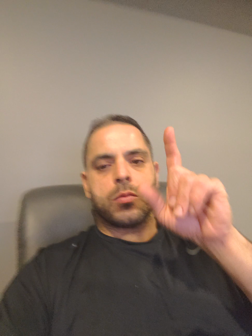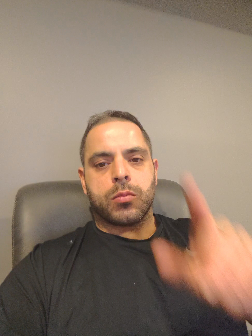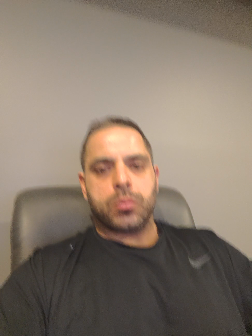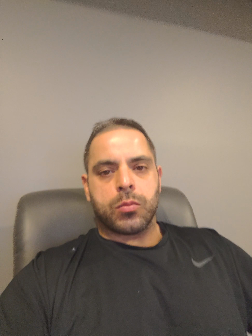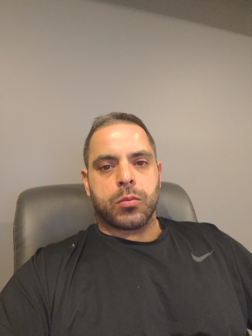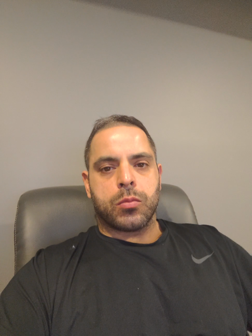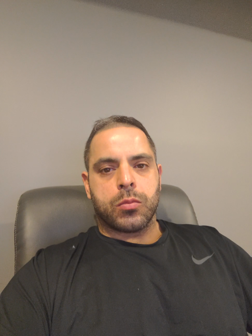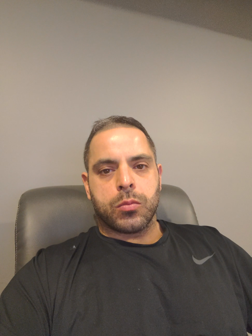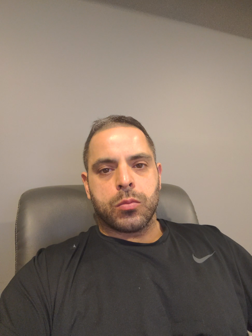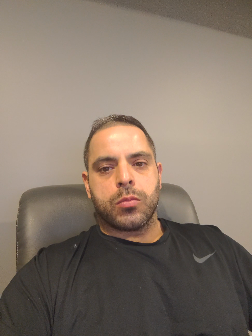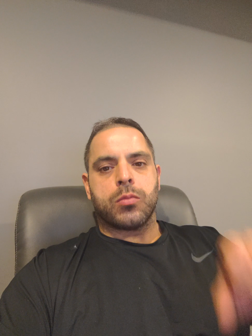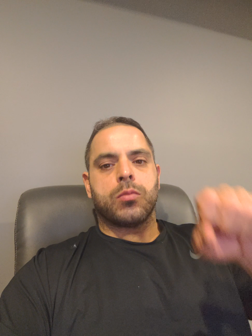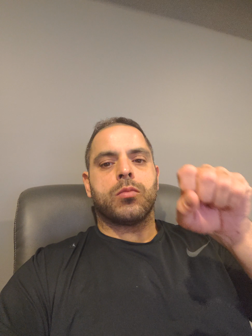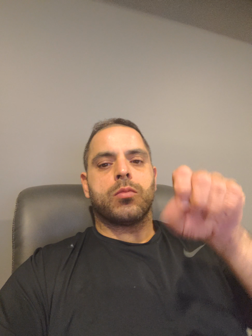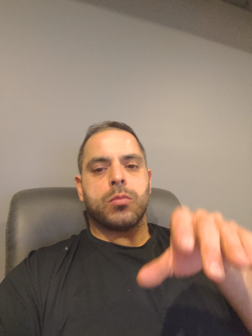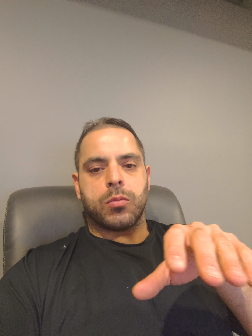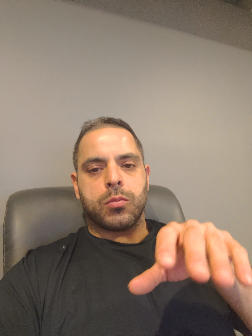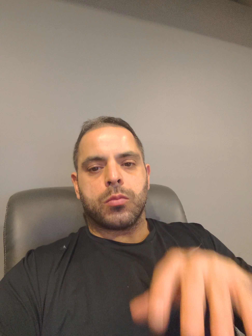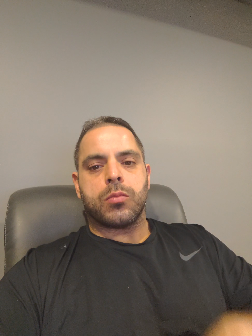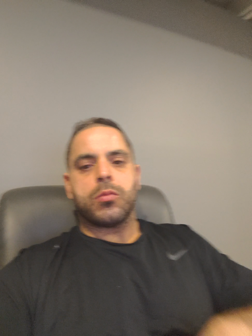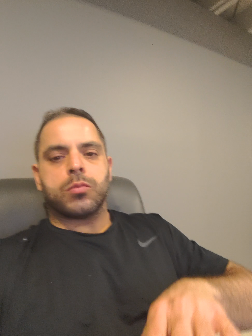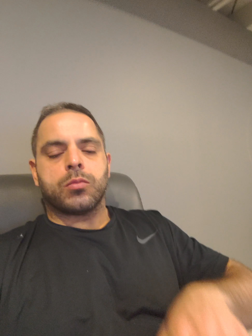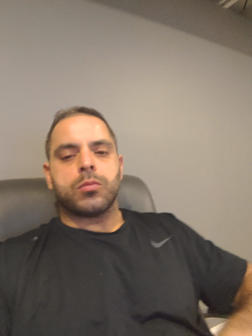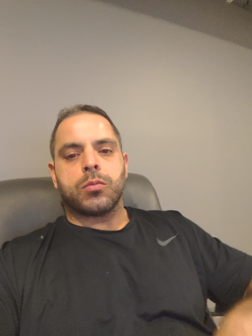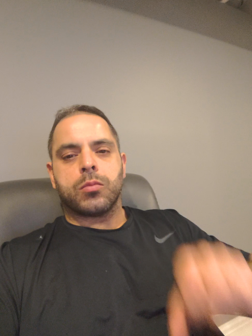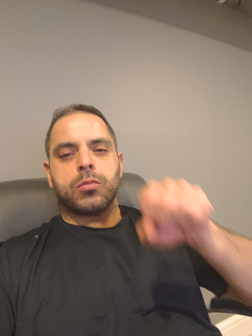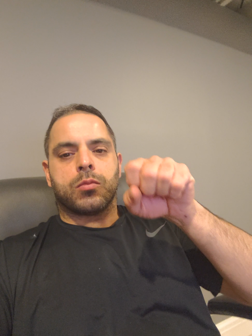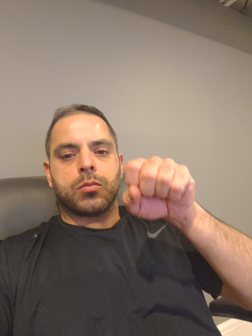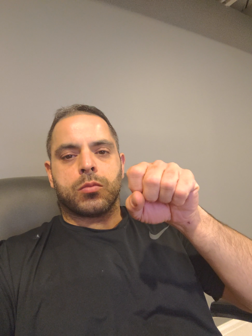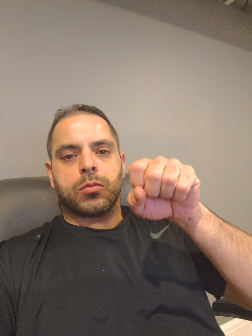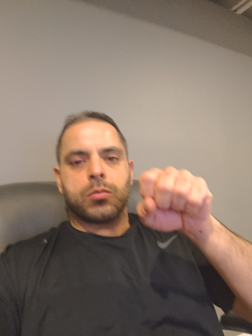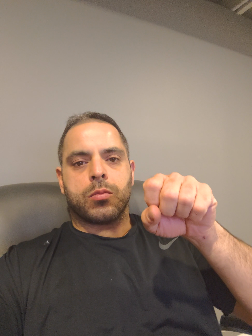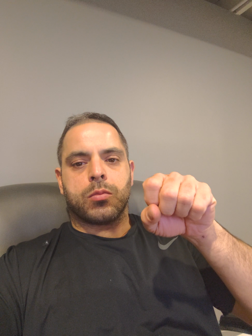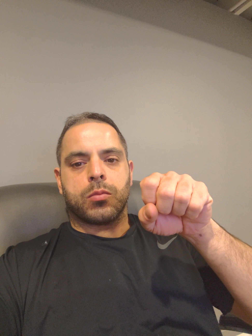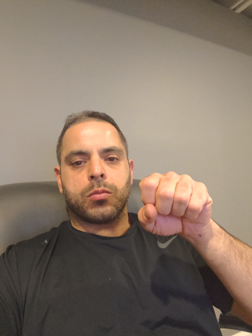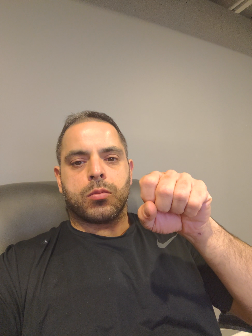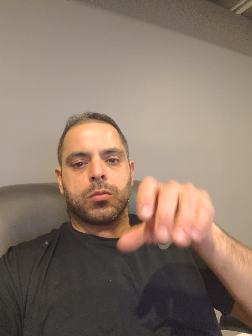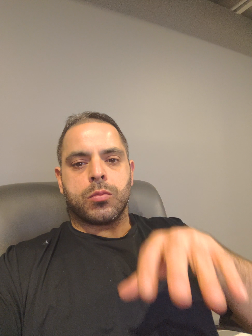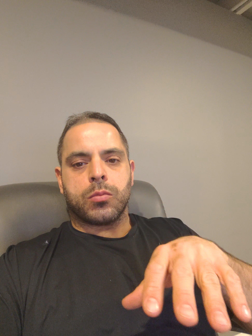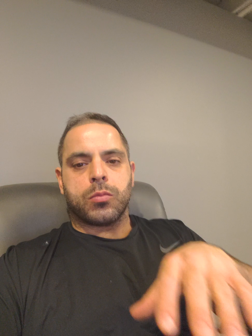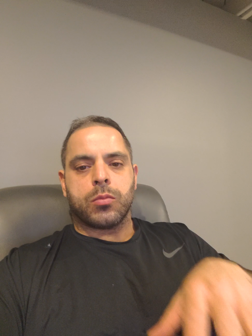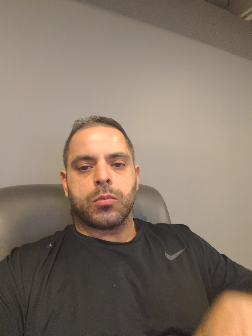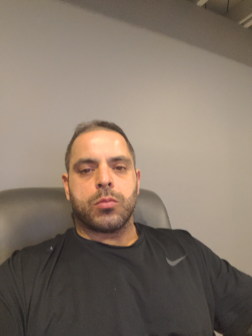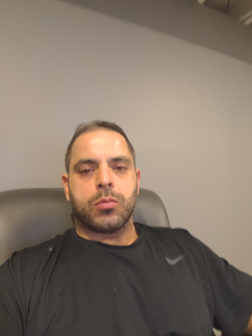drop